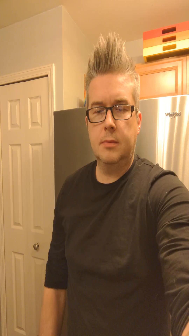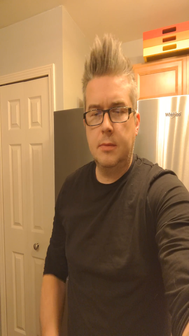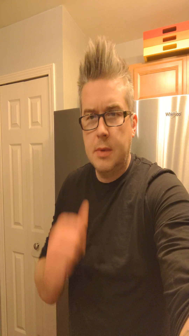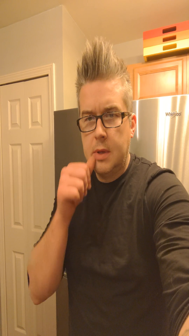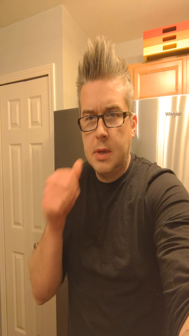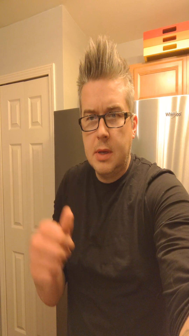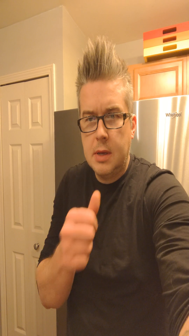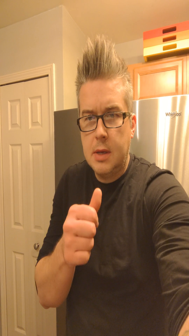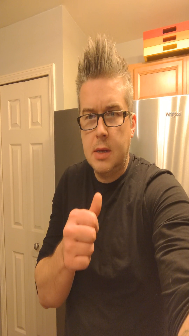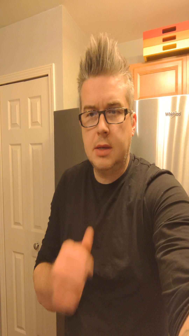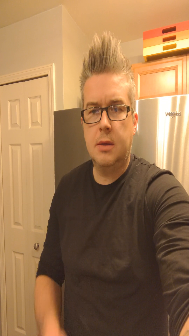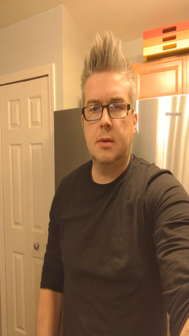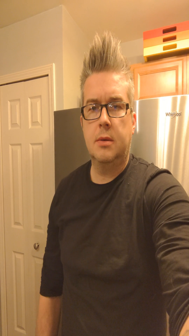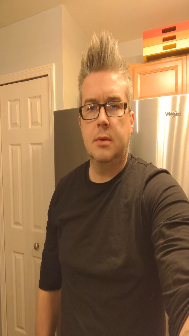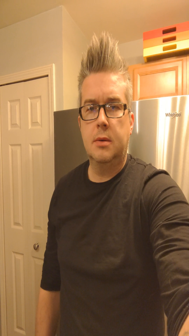hide